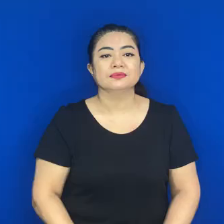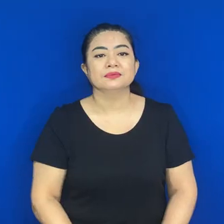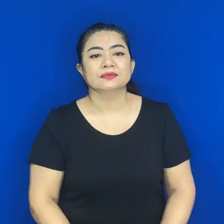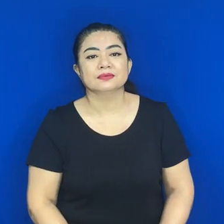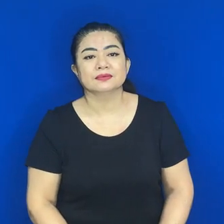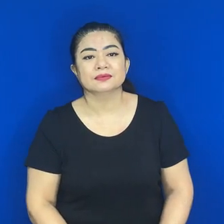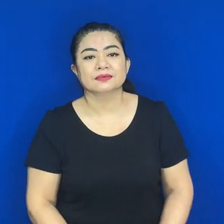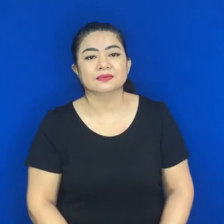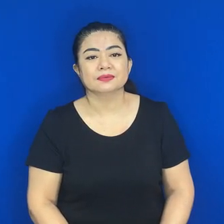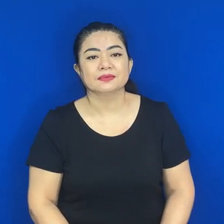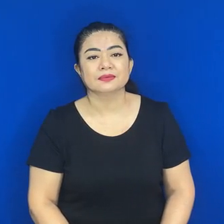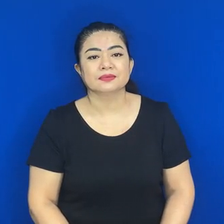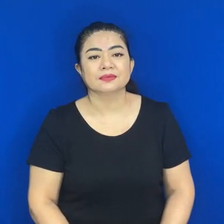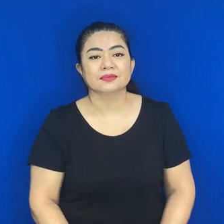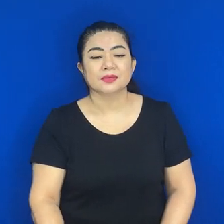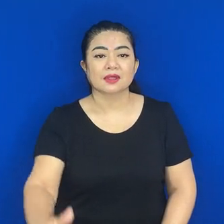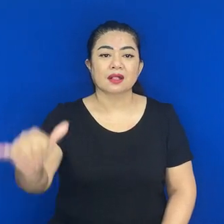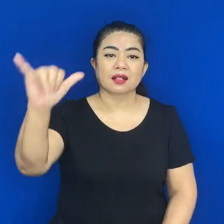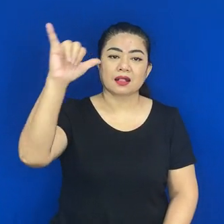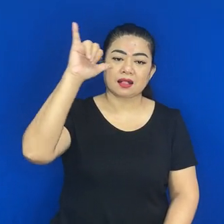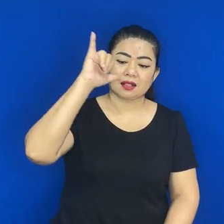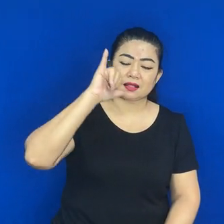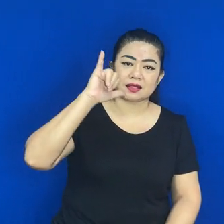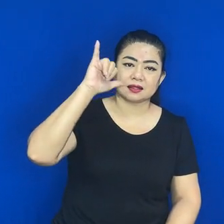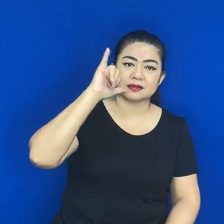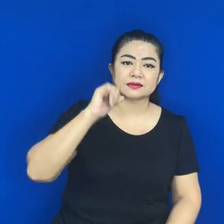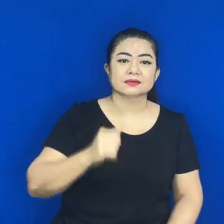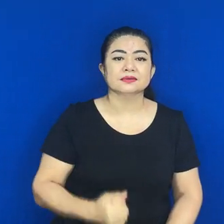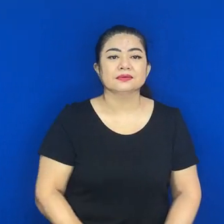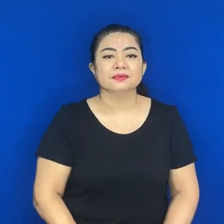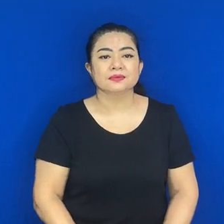beer